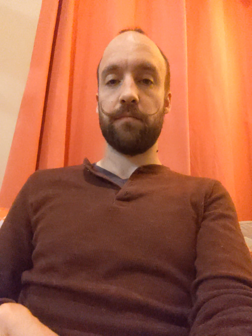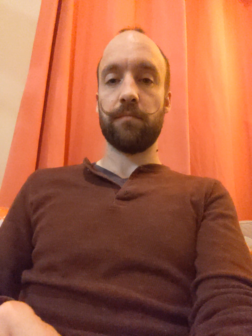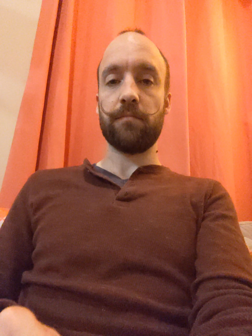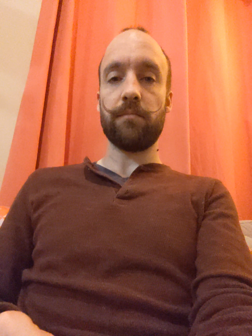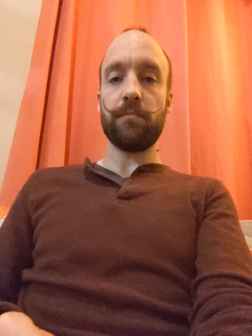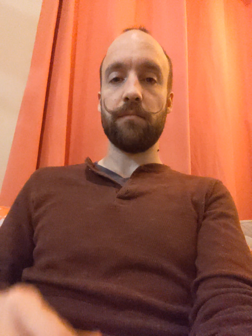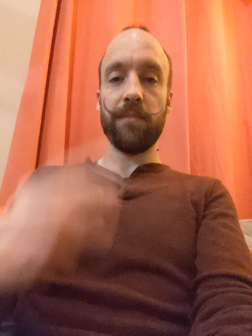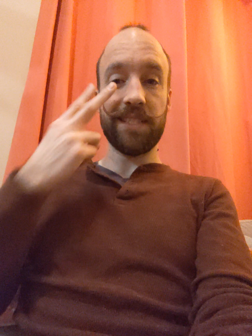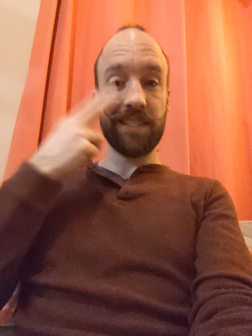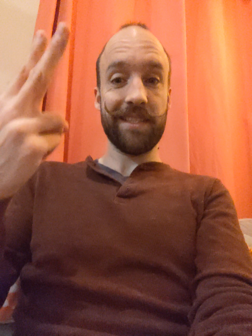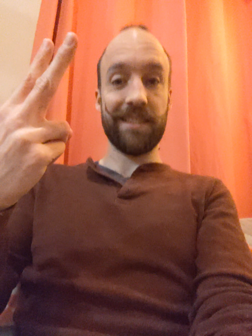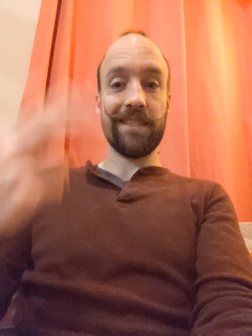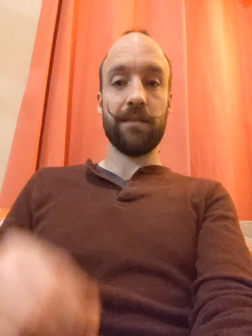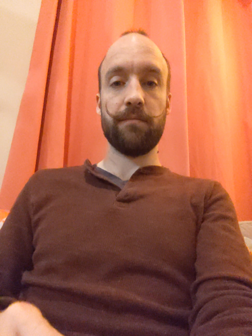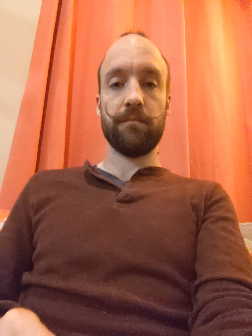see